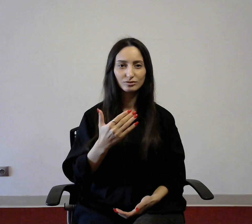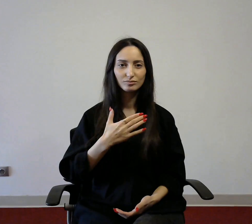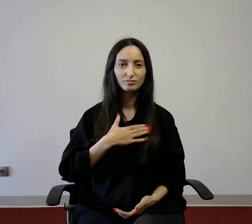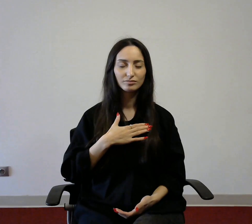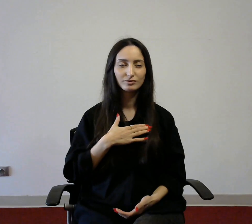mənə